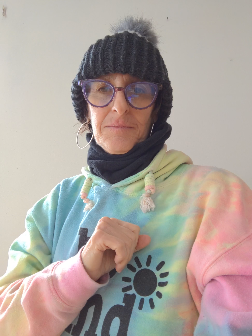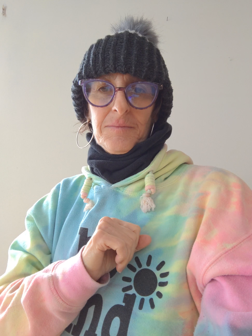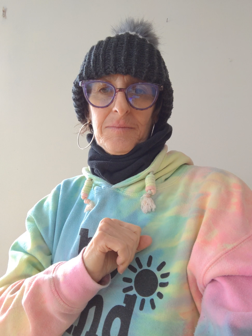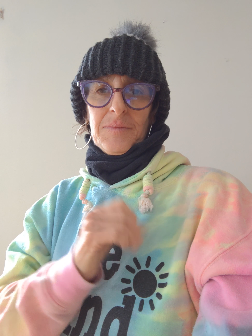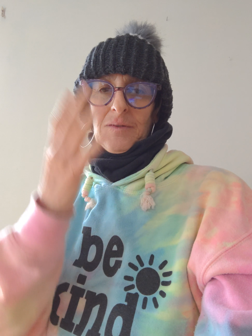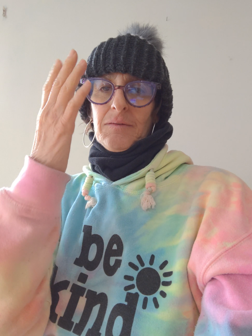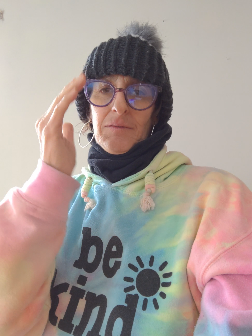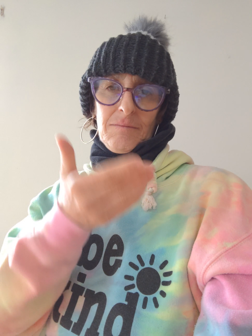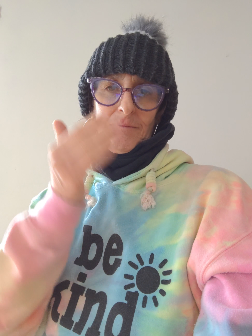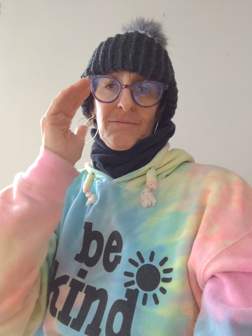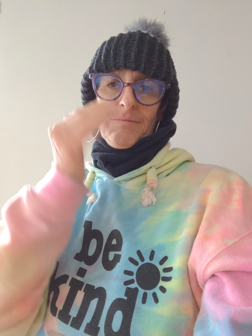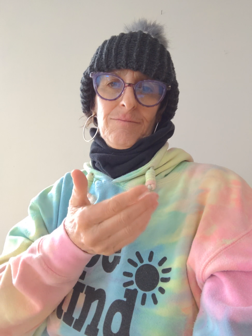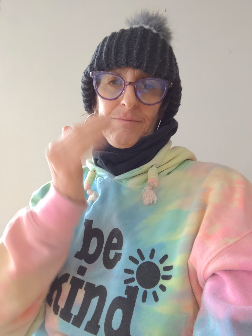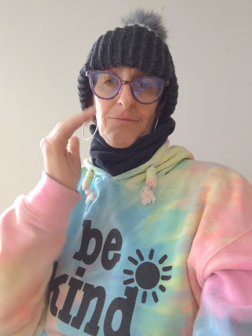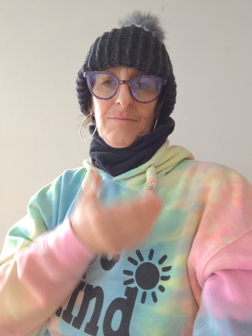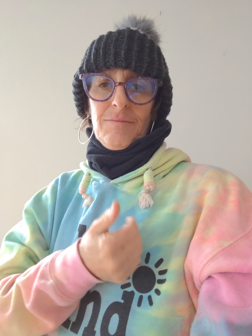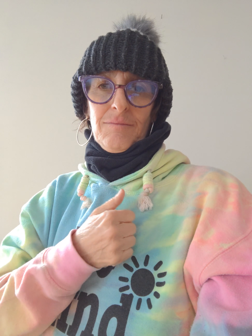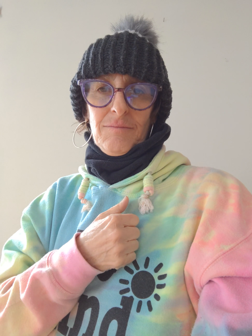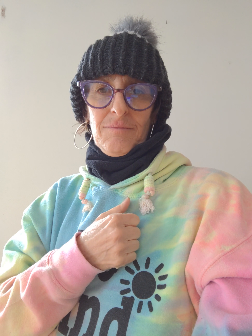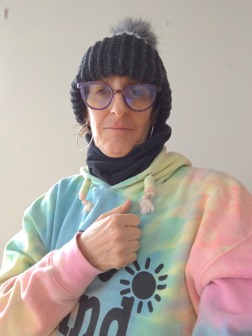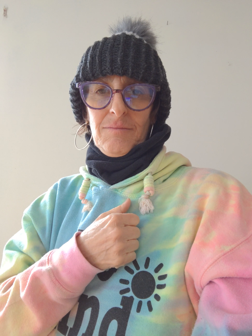sleepy